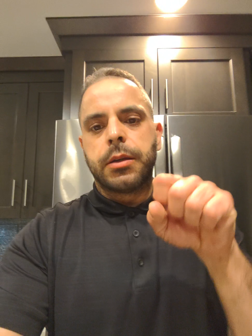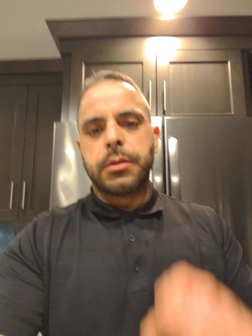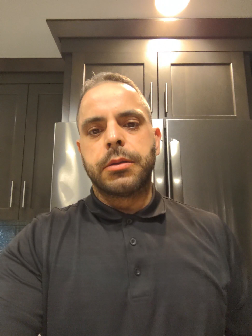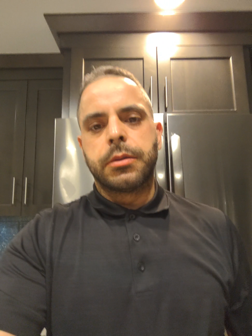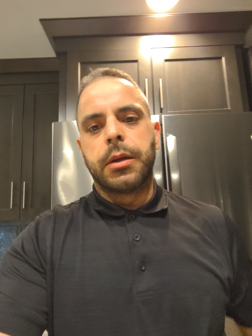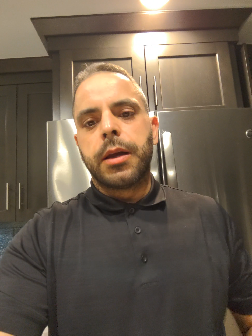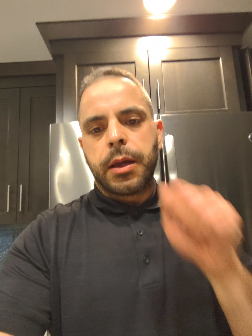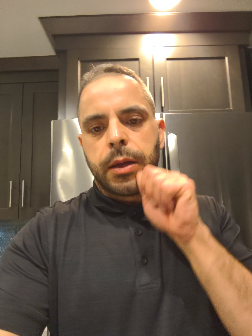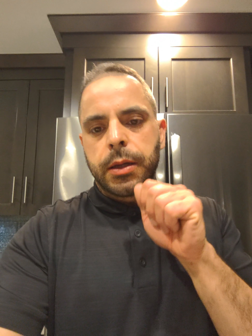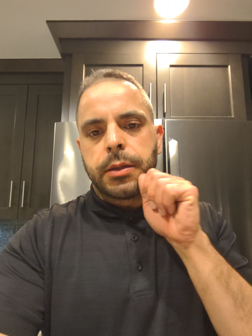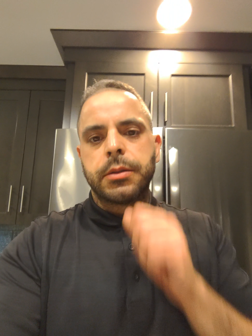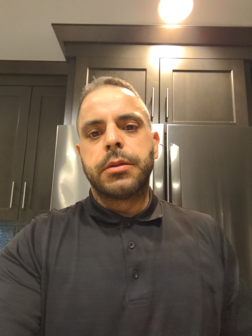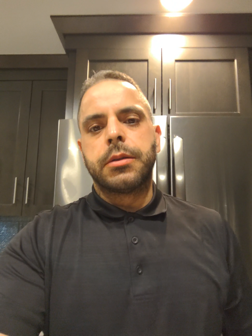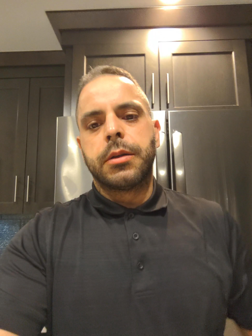aunt